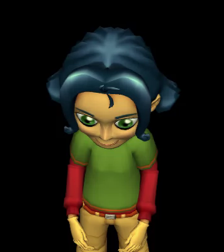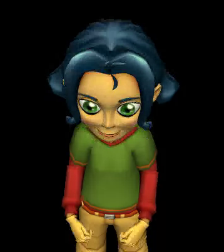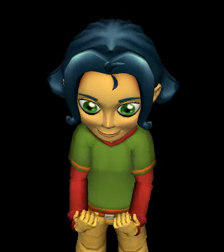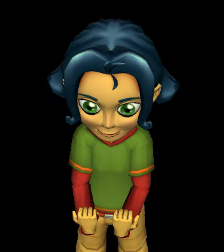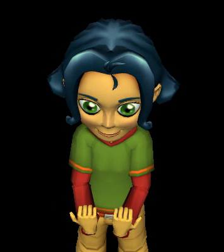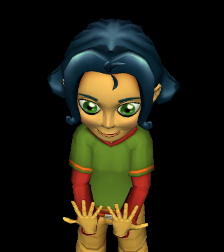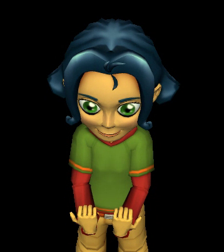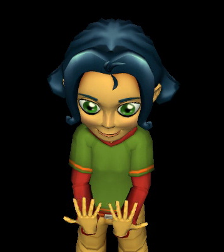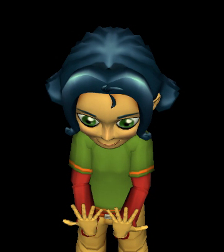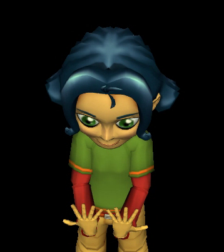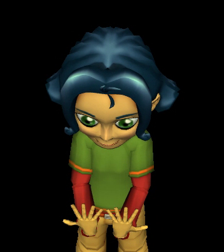كم